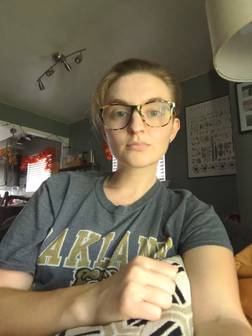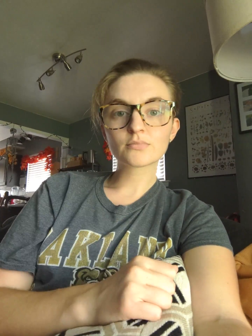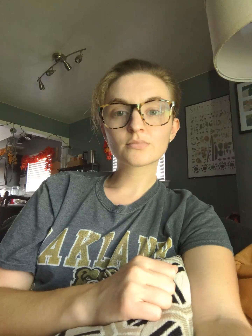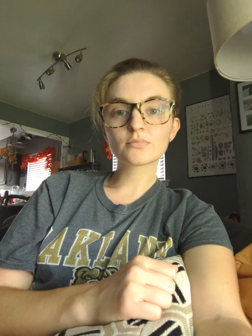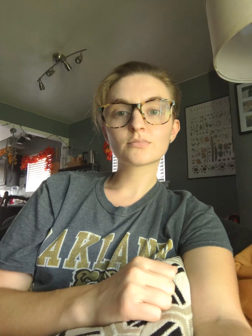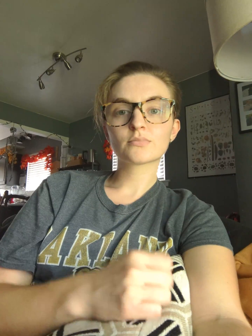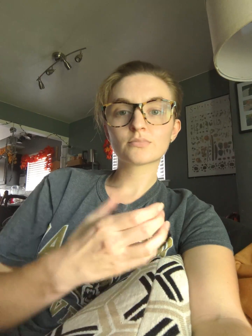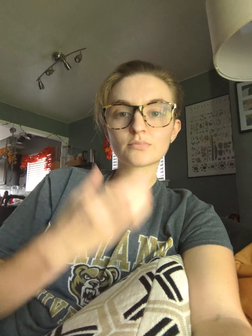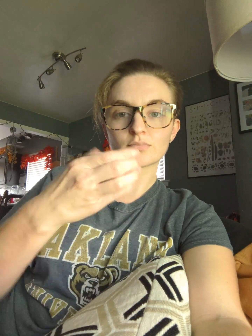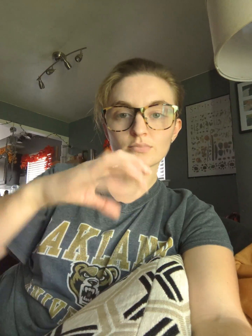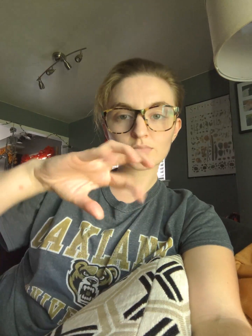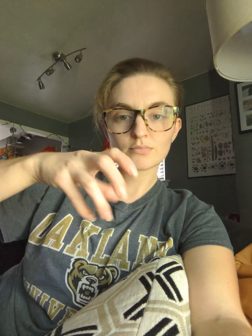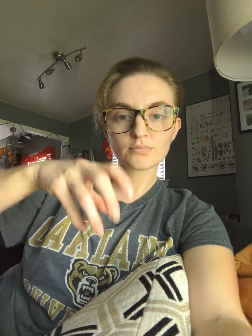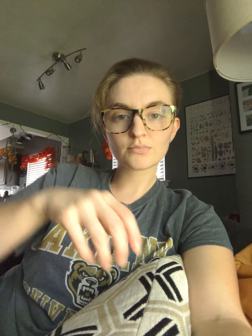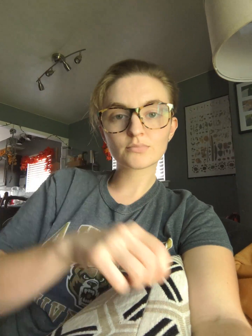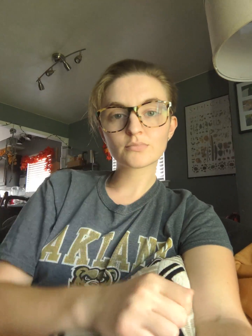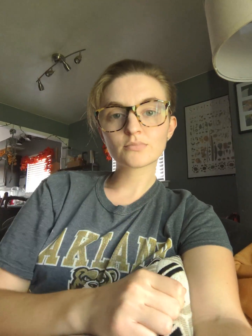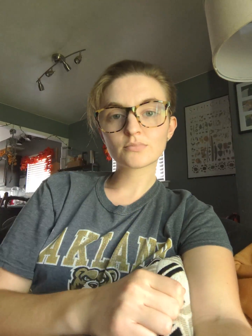jar